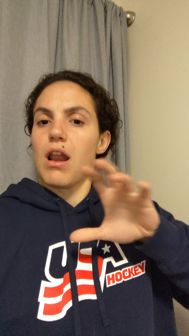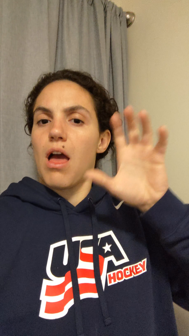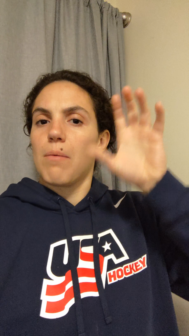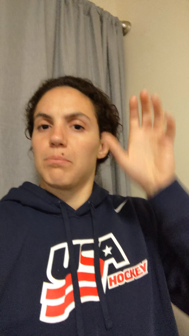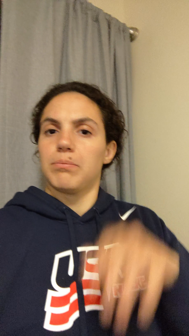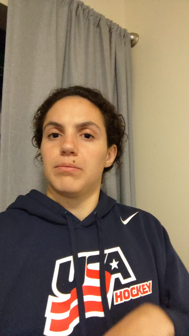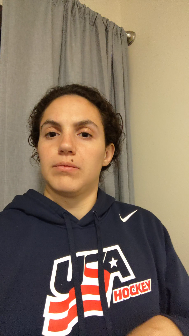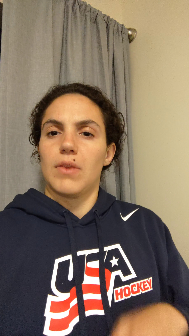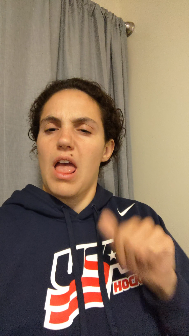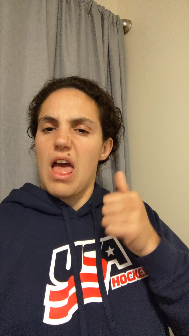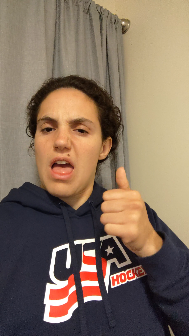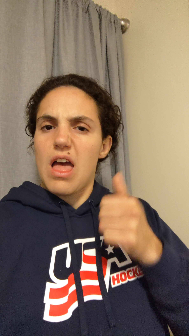how